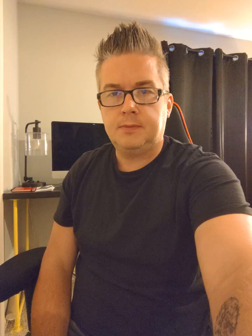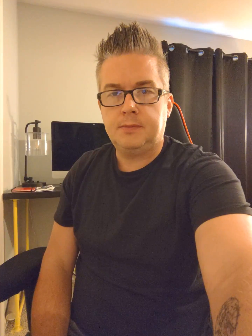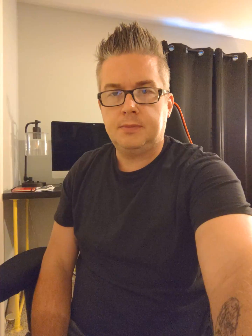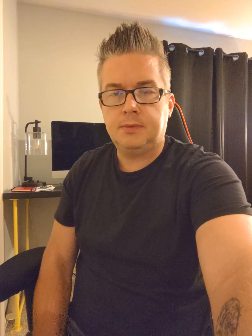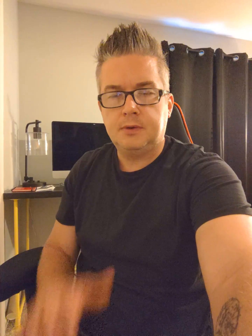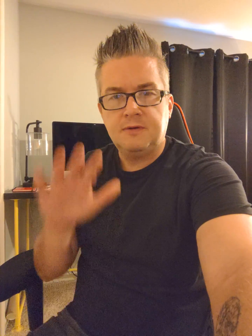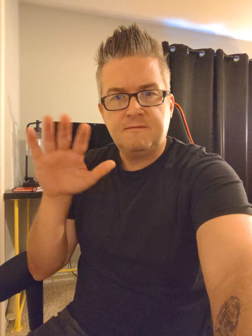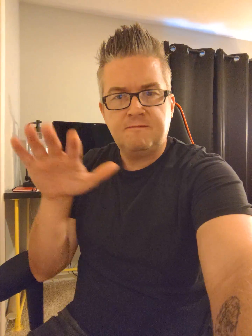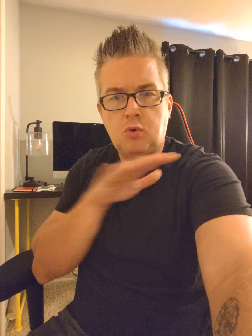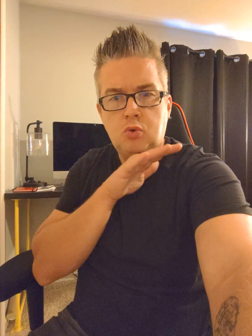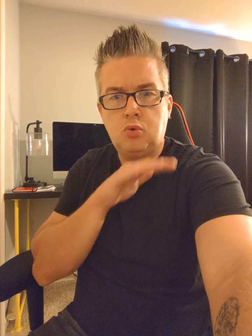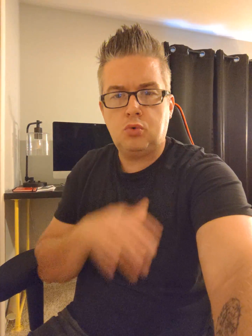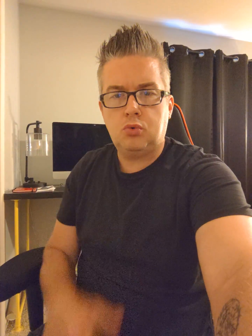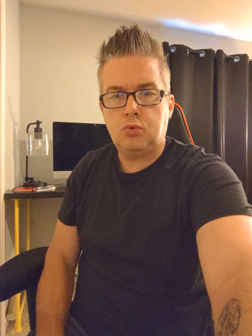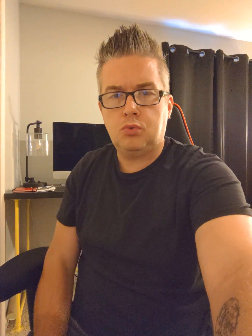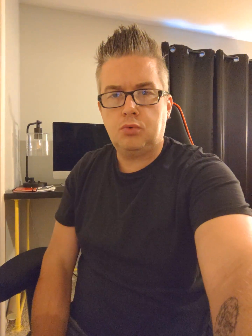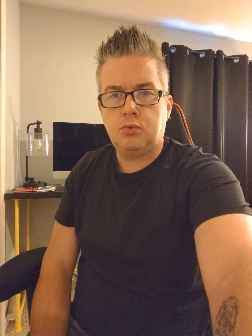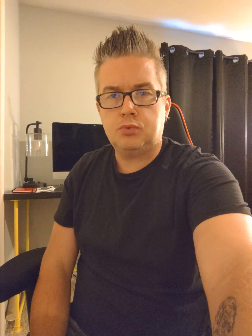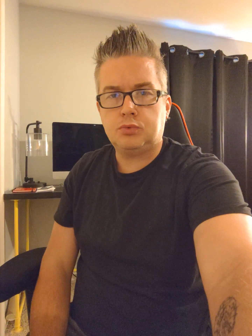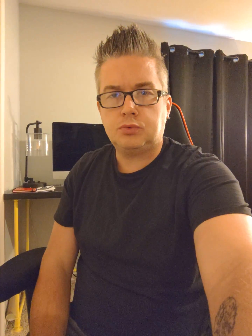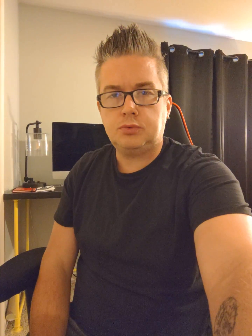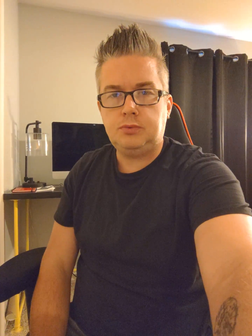full